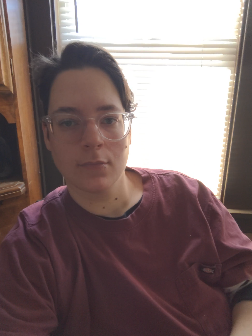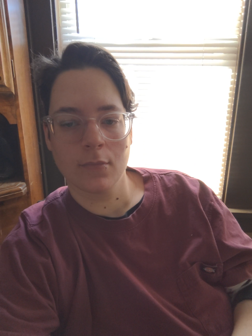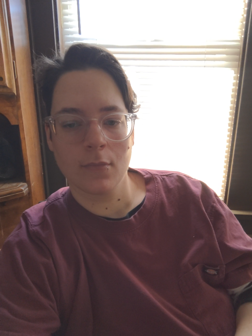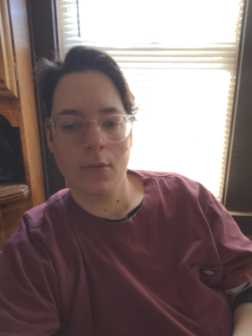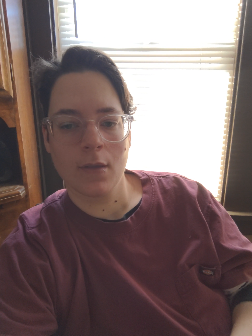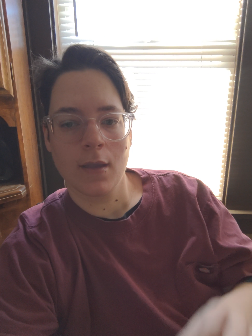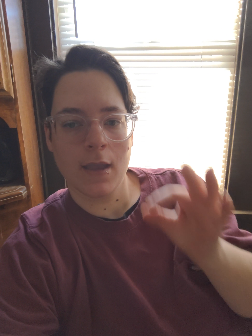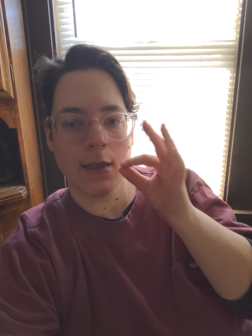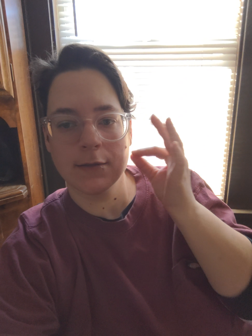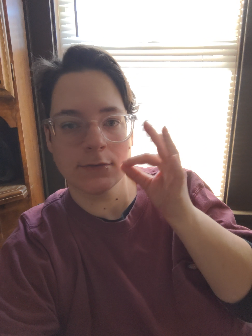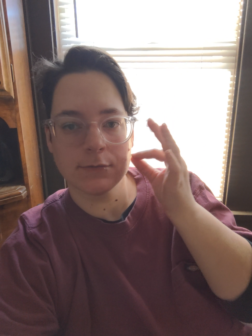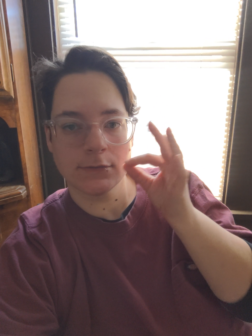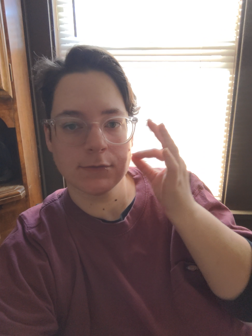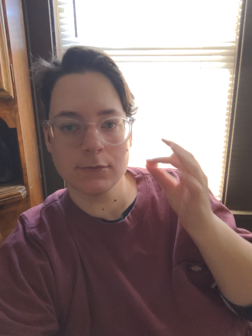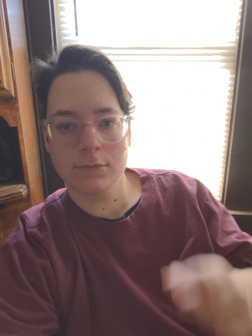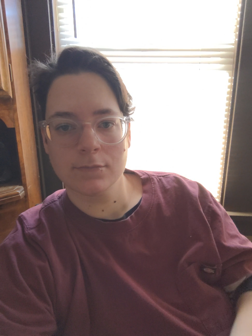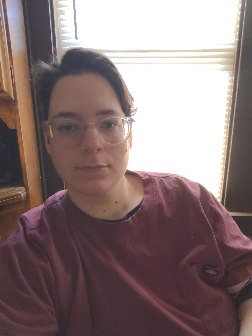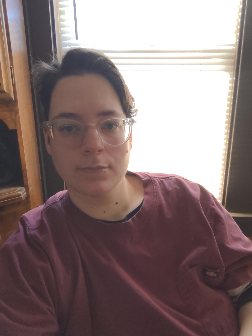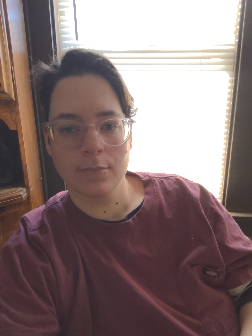cat